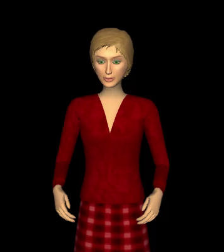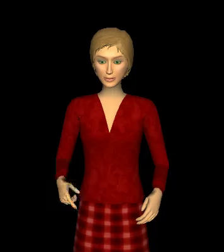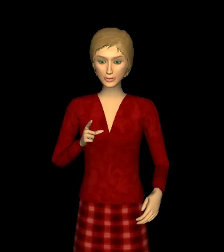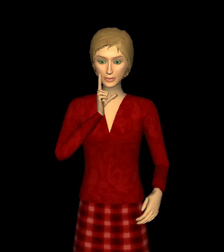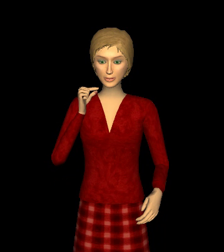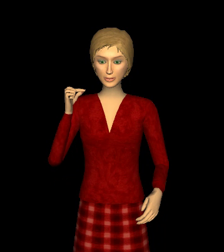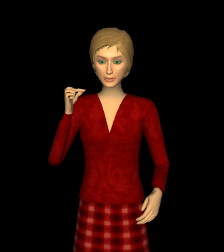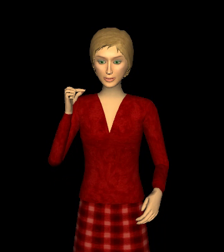رجل